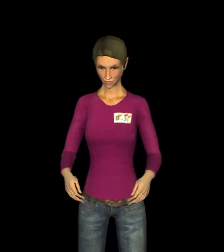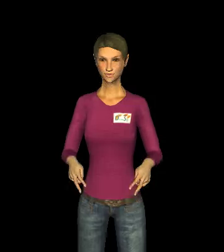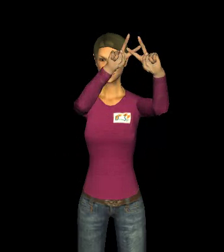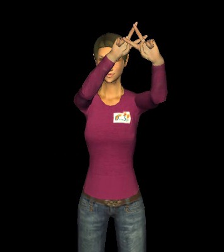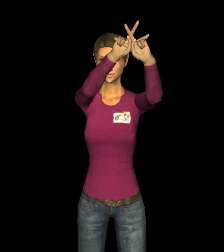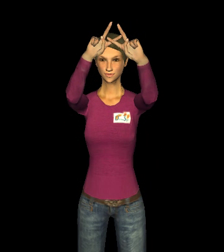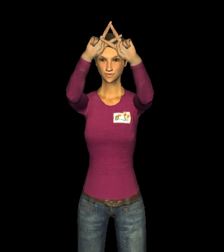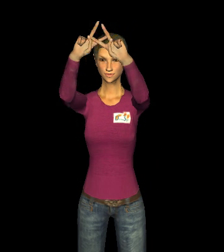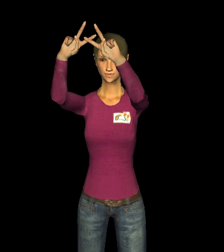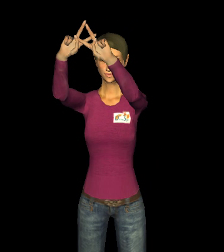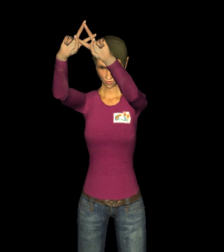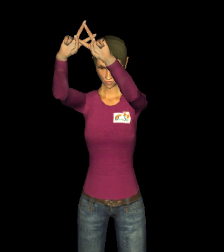نجمة